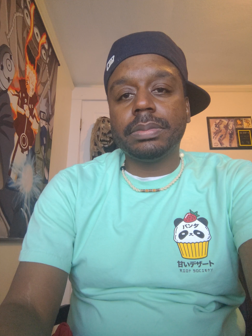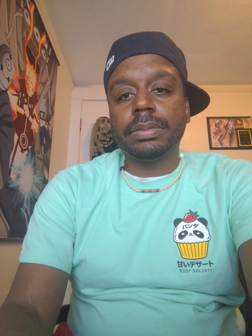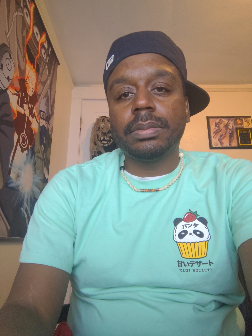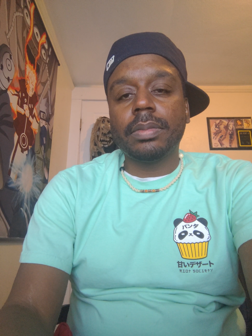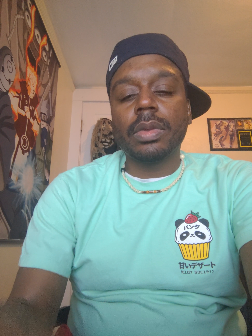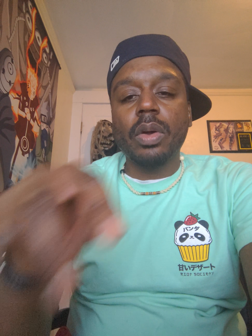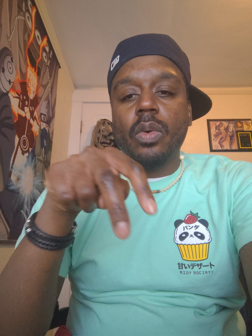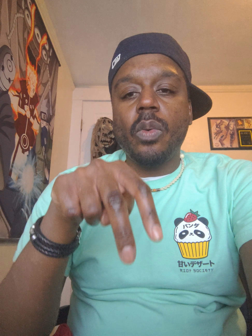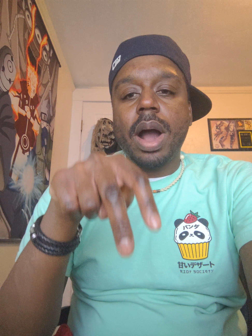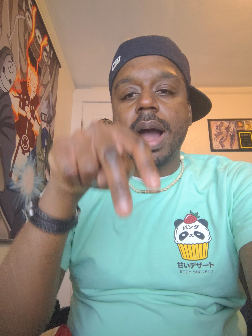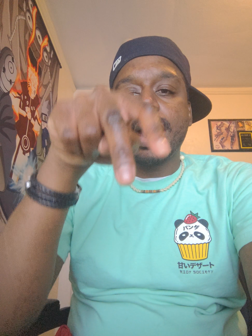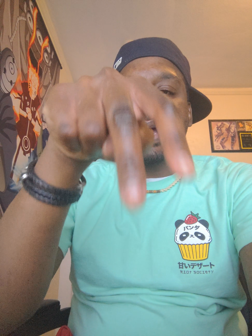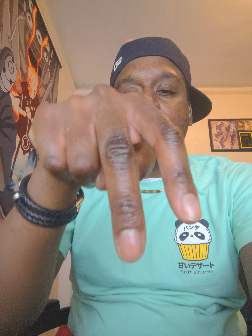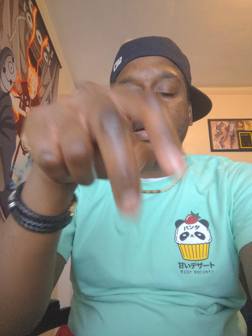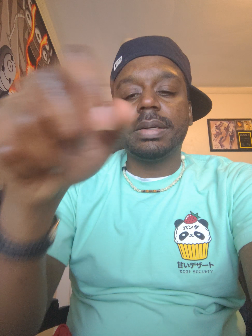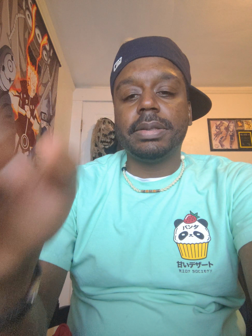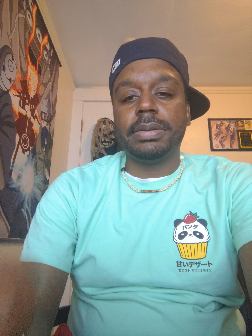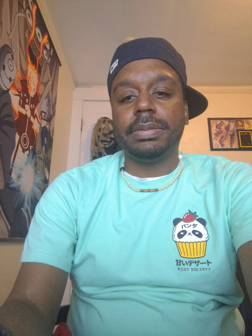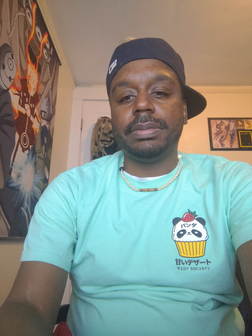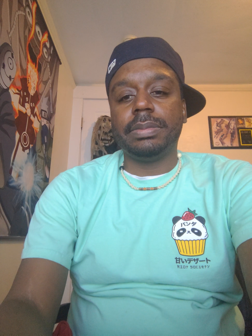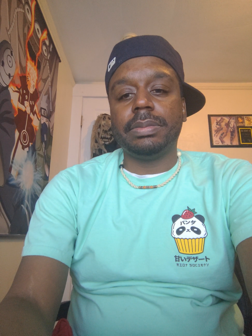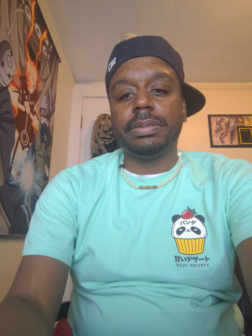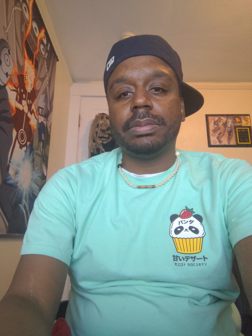ride